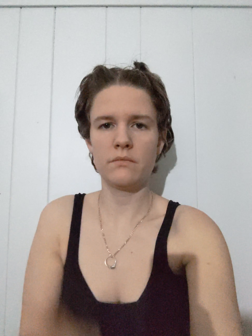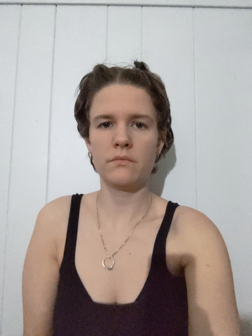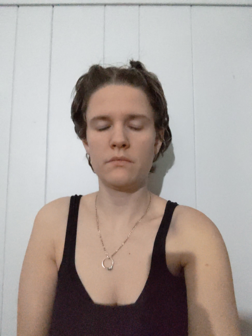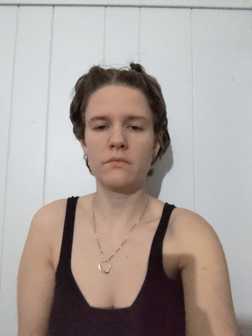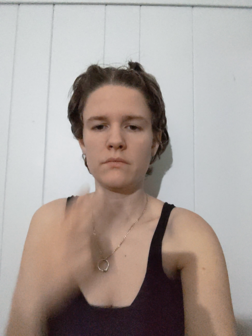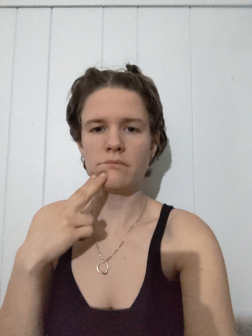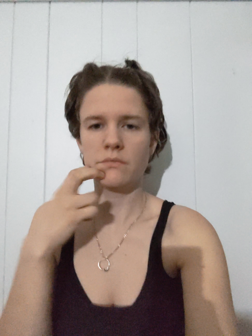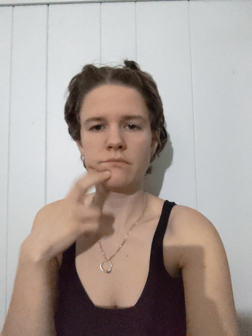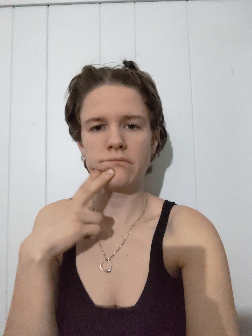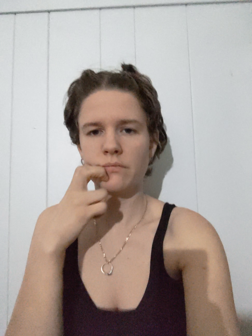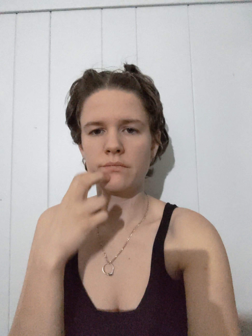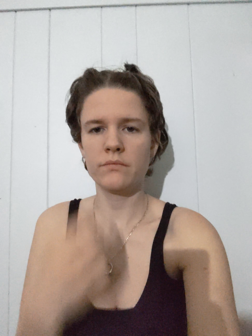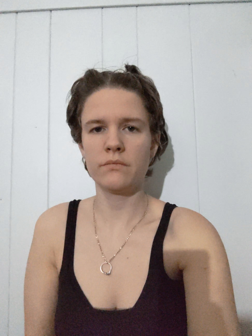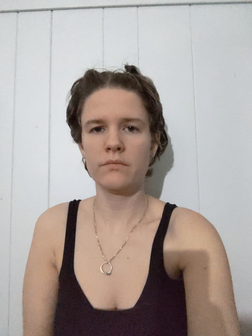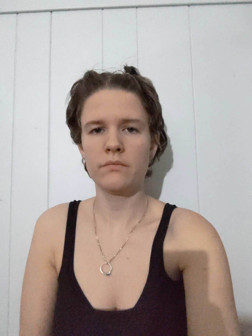gum